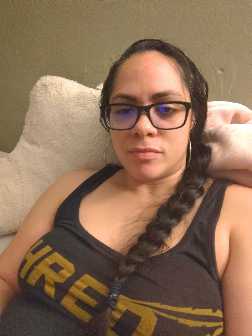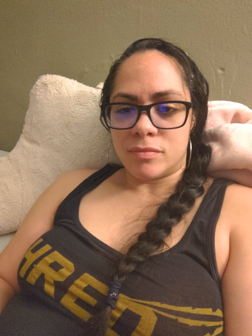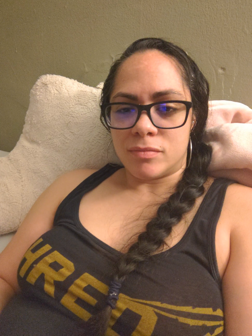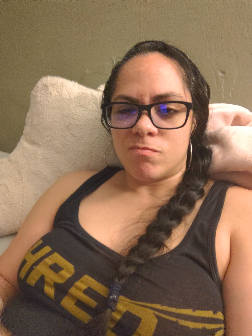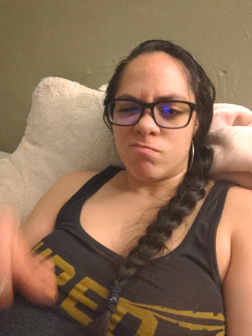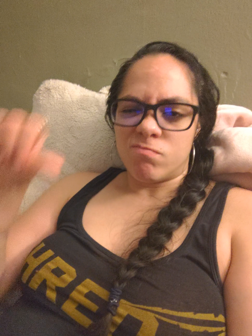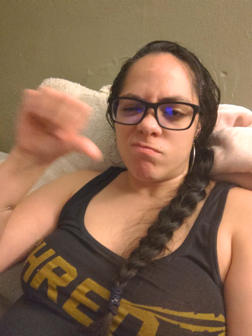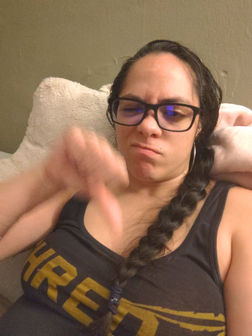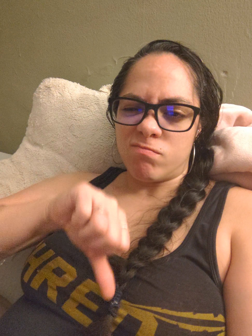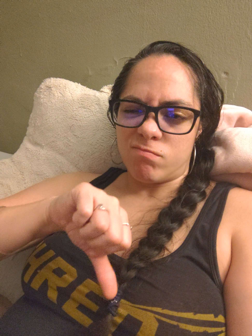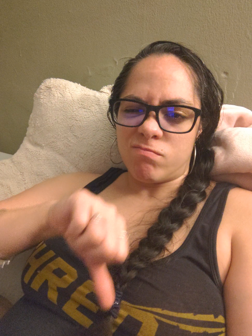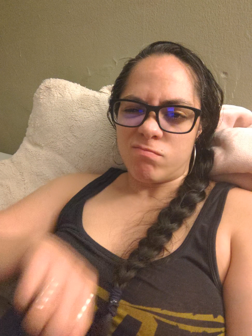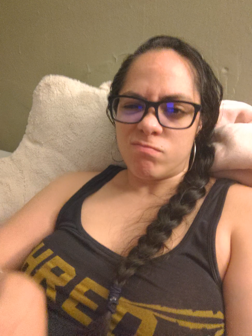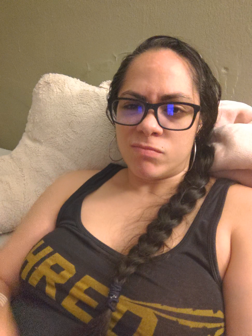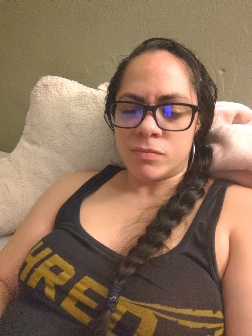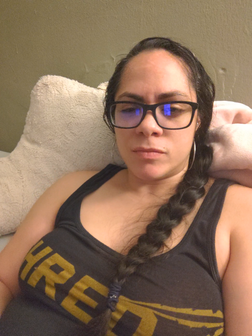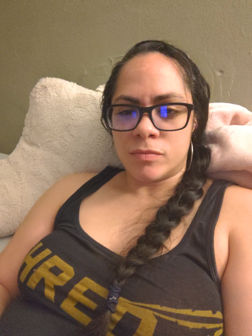down